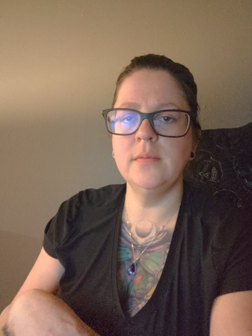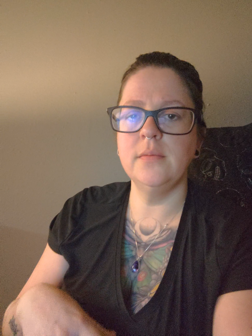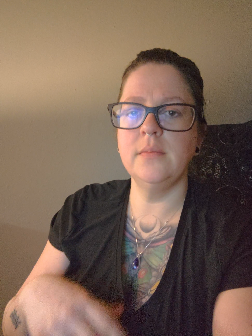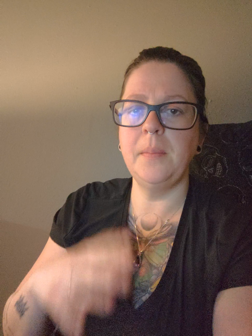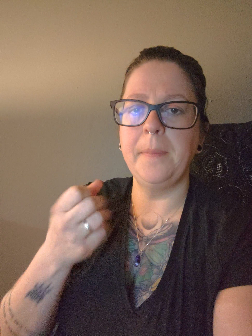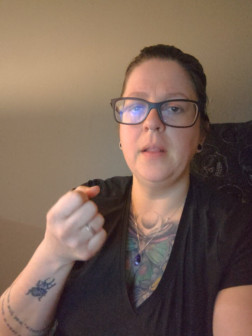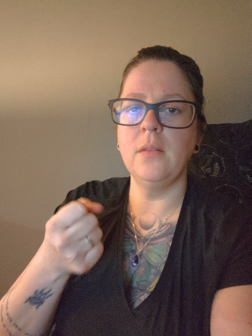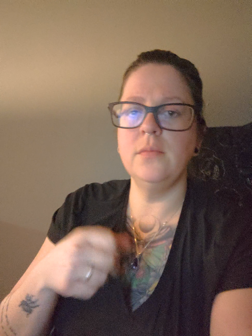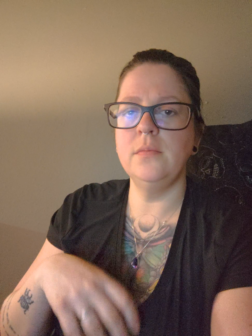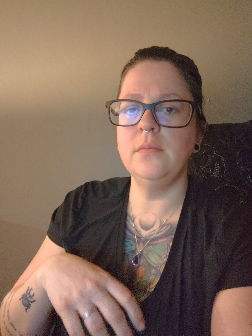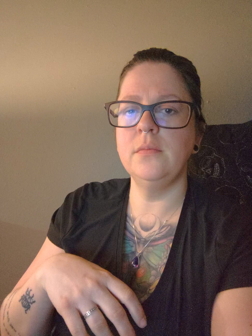milk